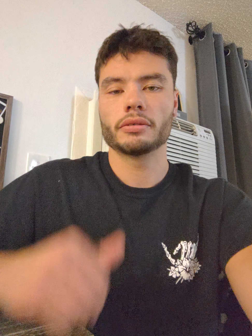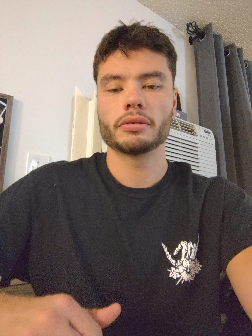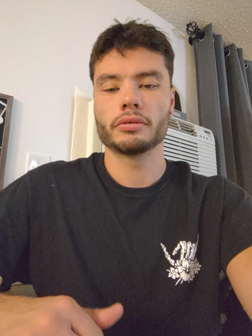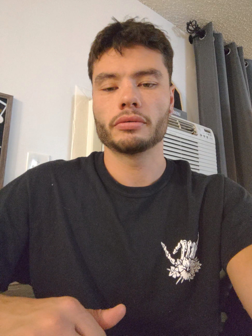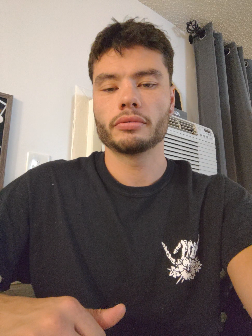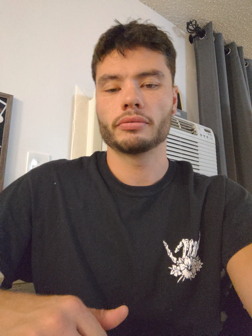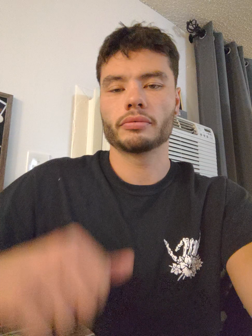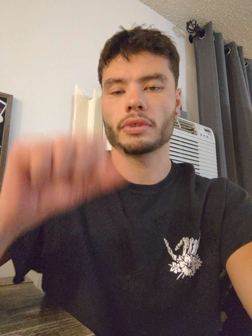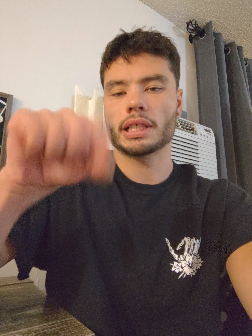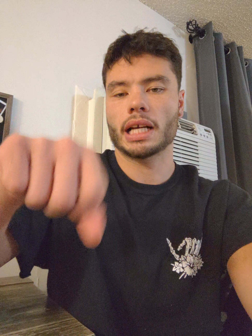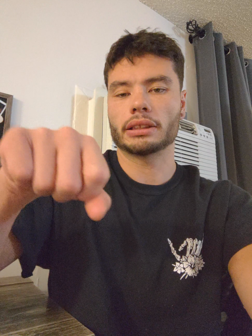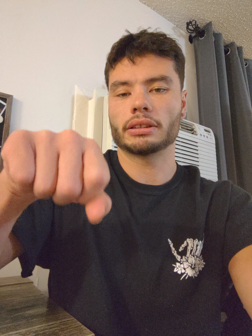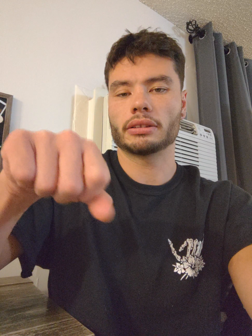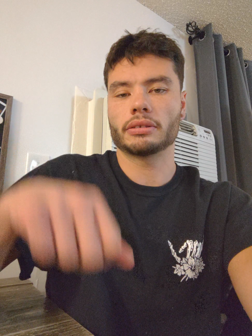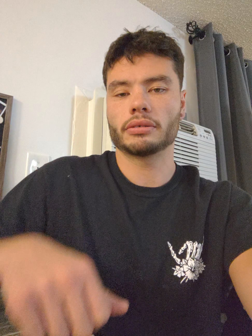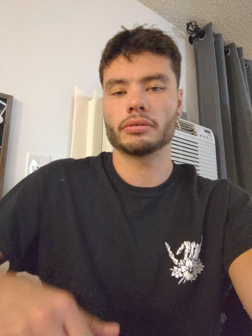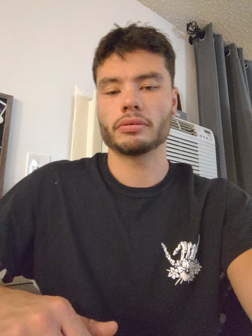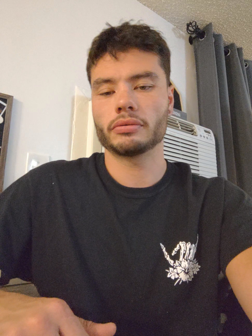yes